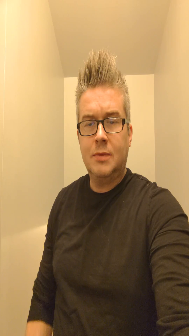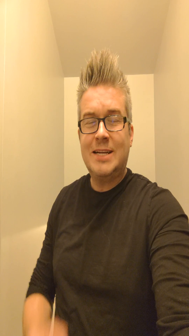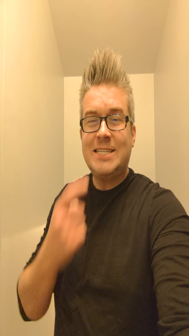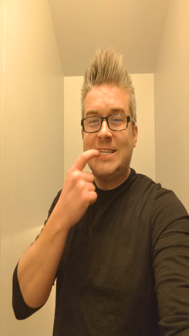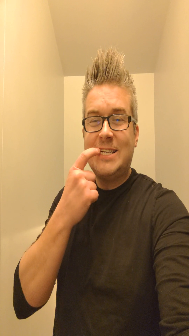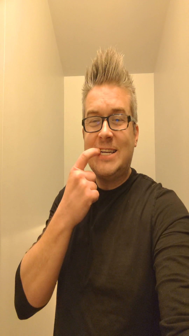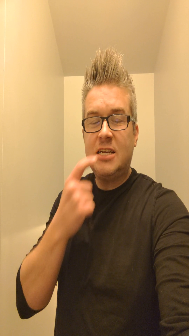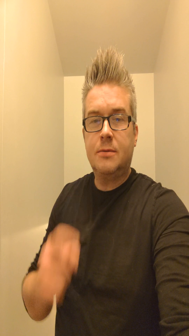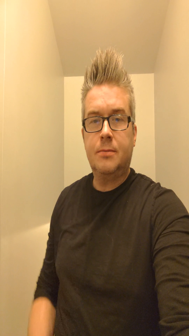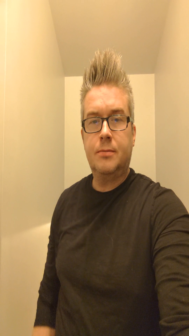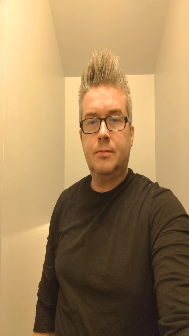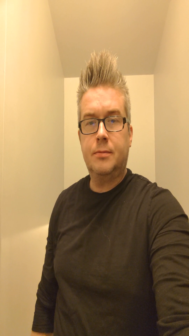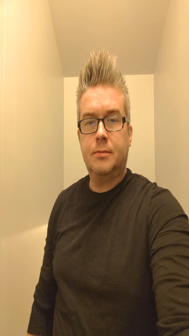tooth